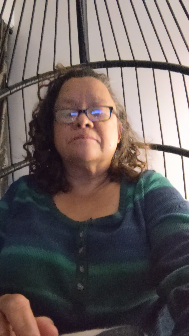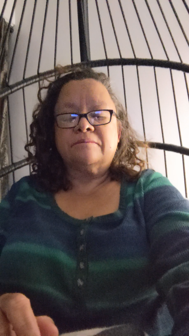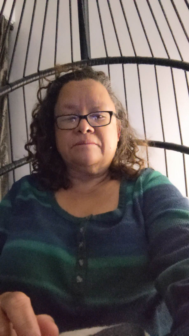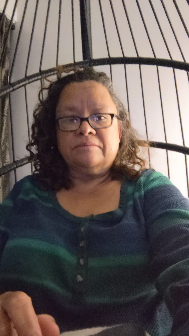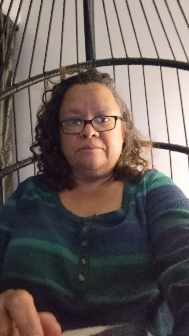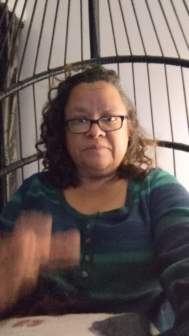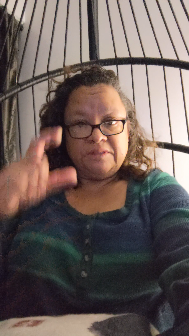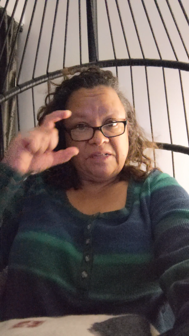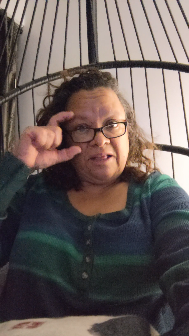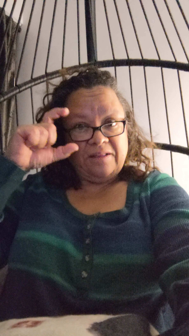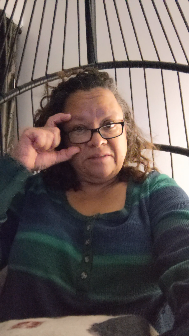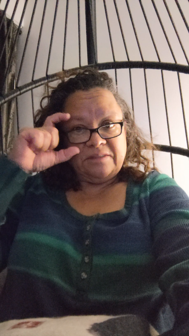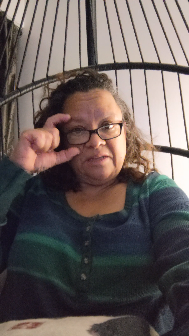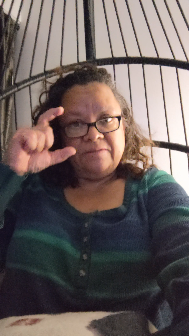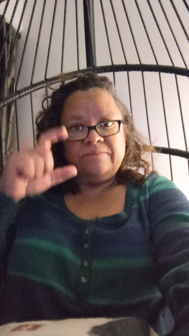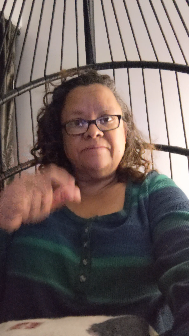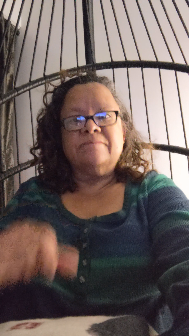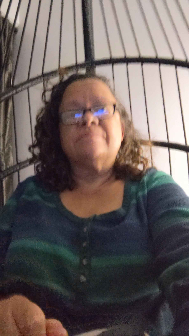glasses